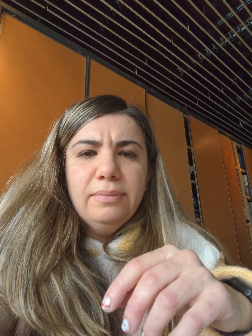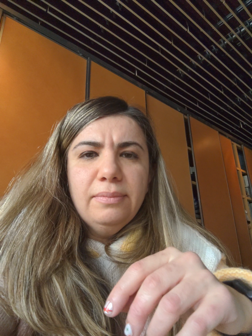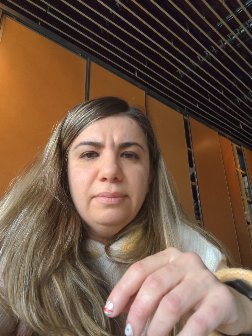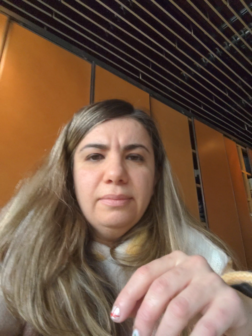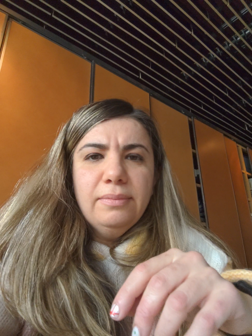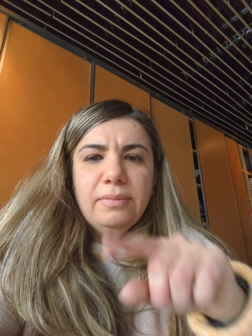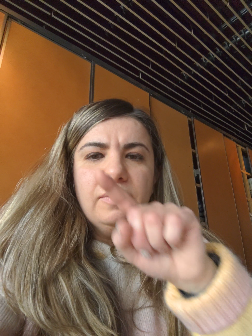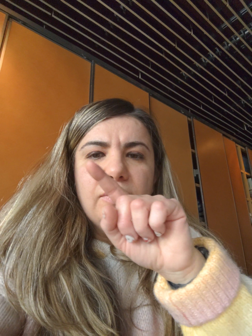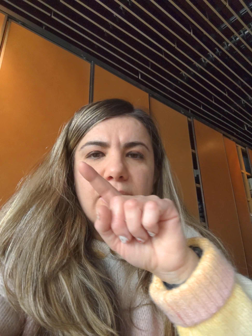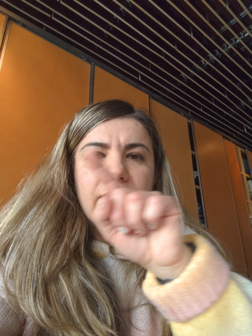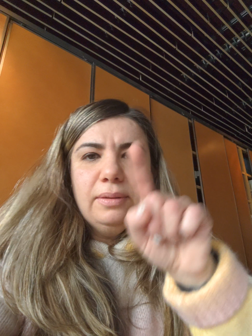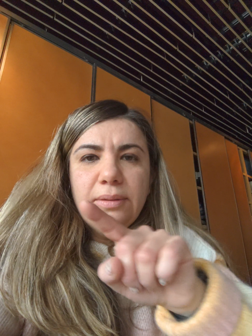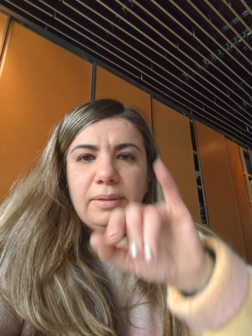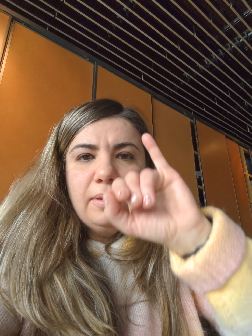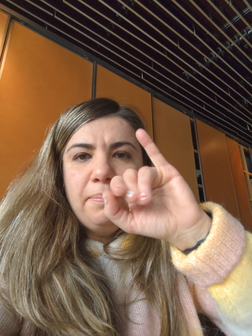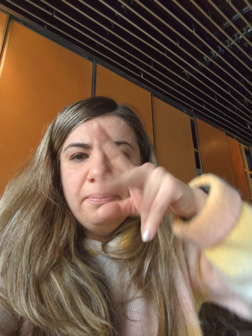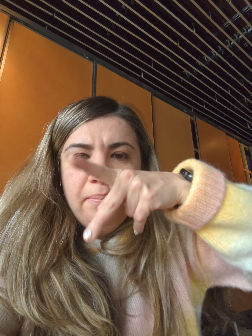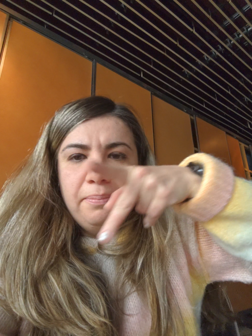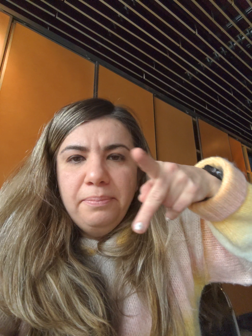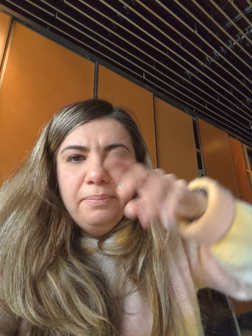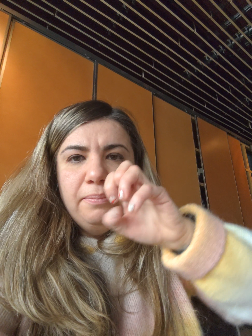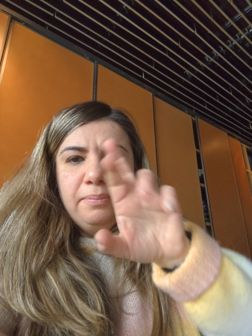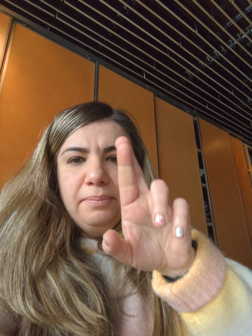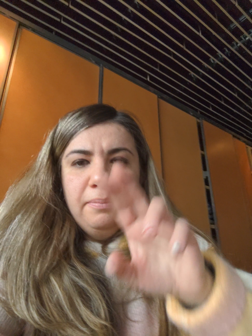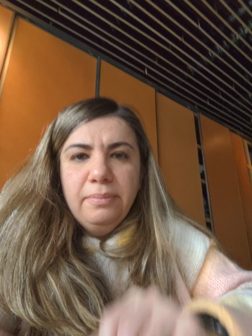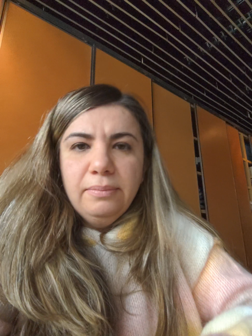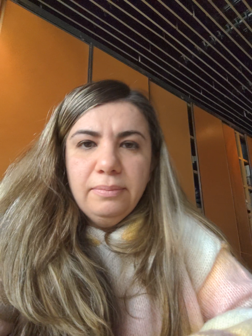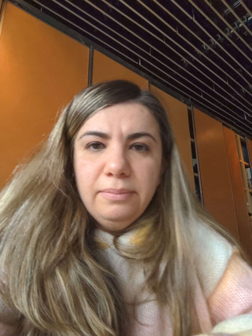zipper